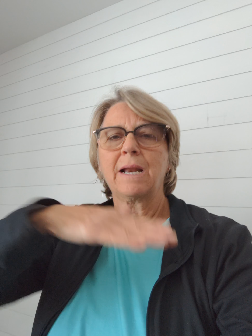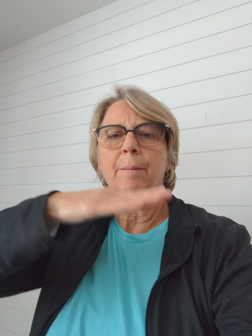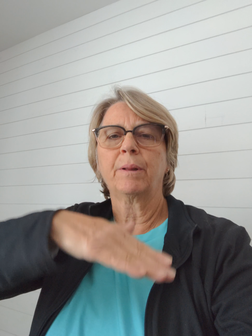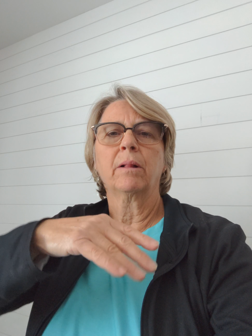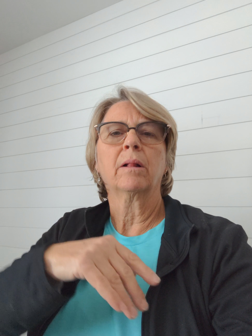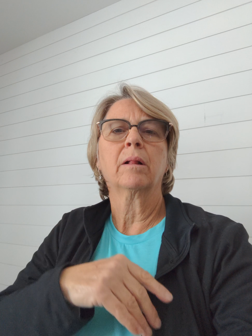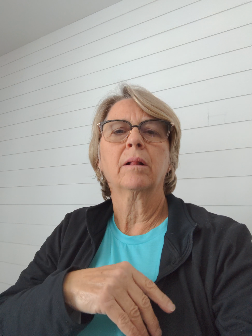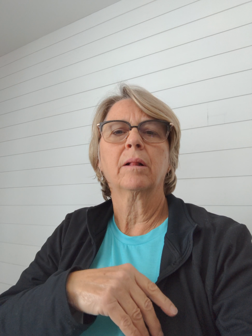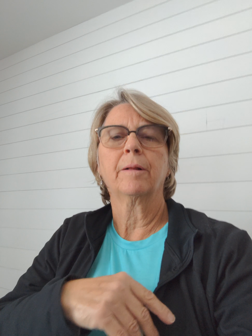table